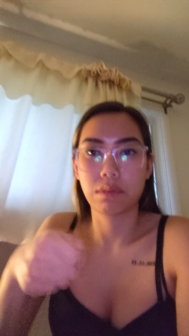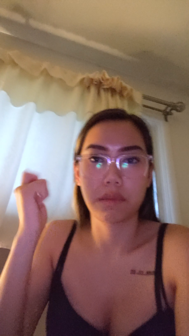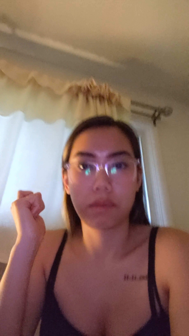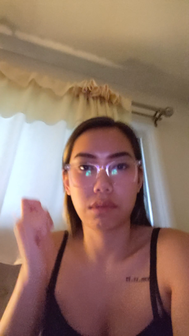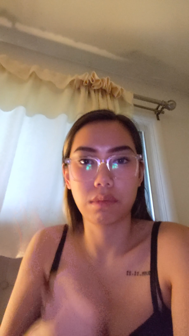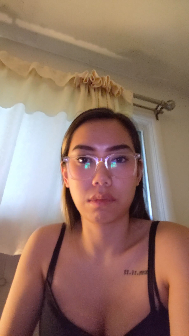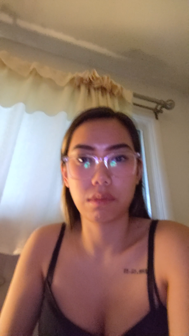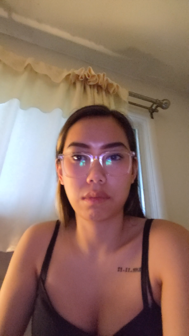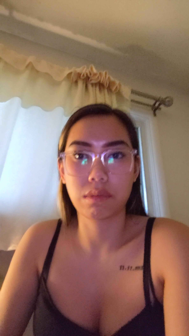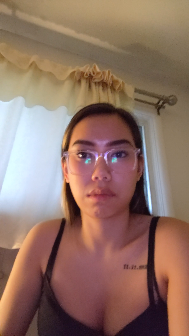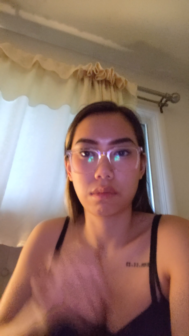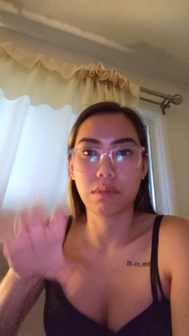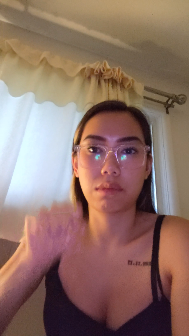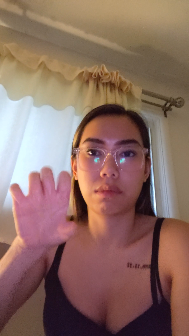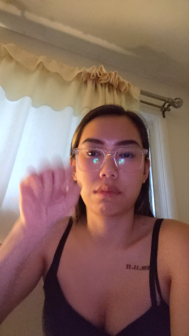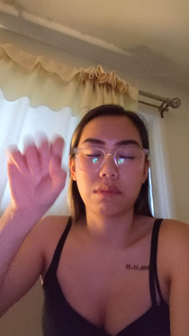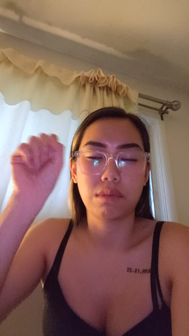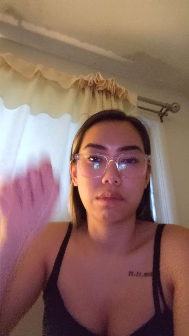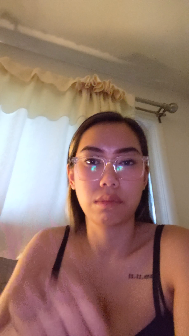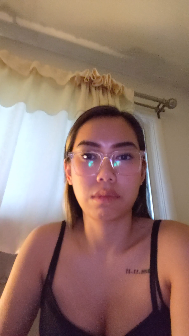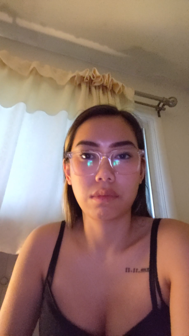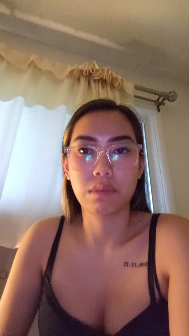climb